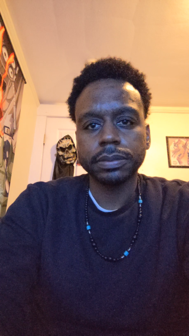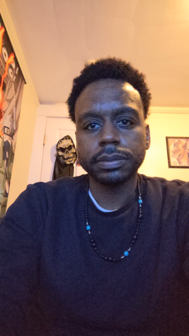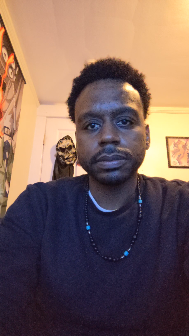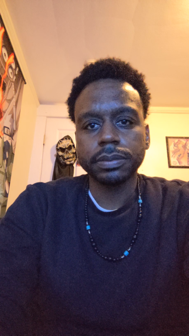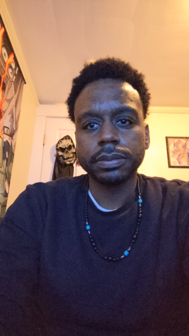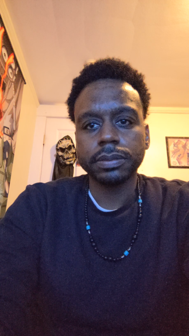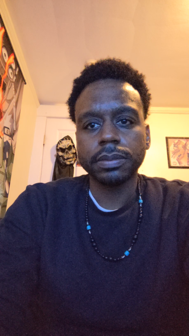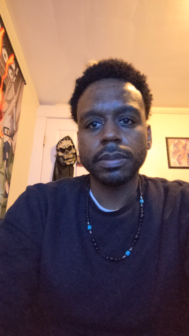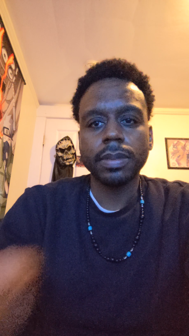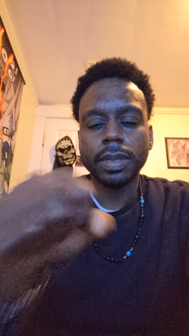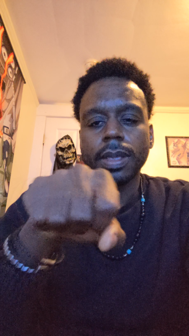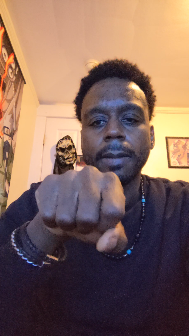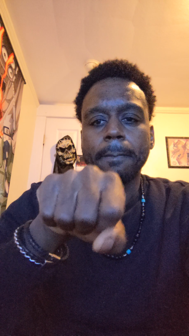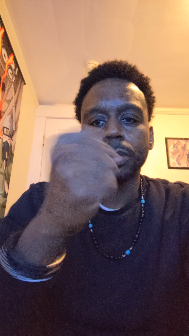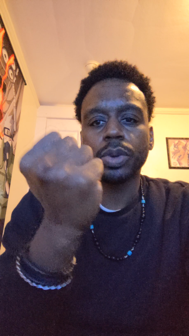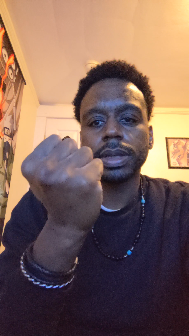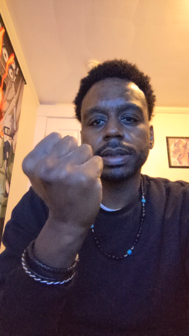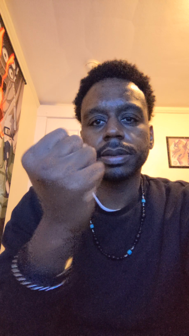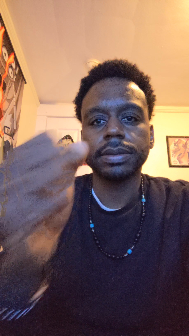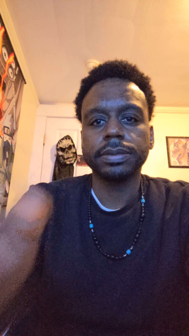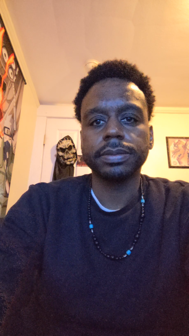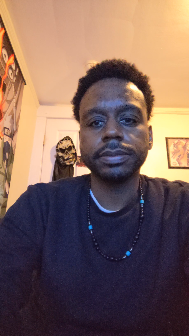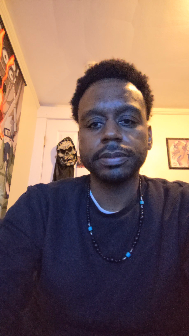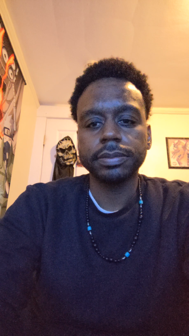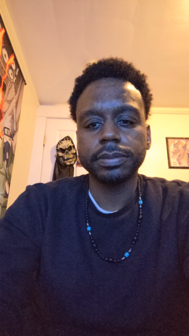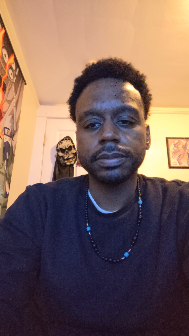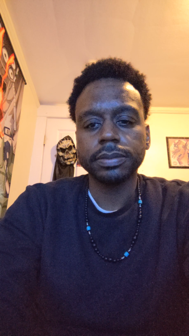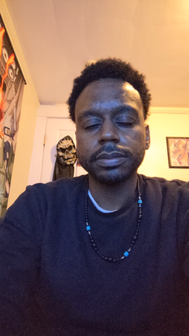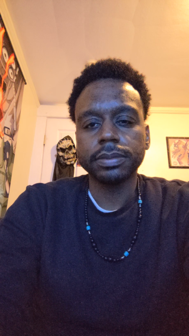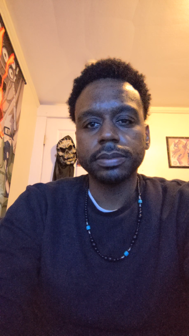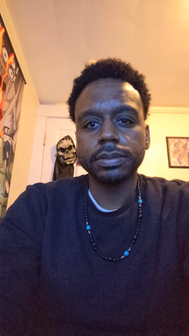break